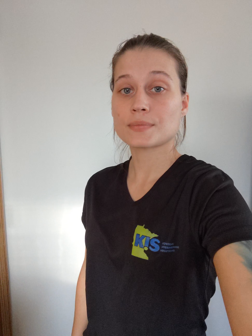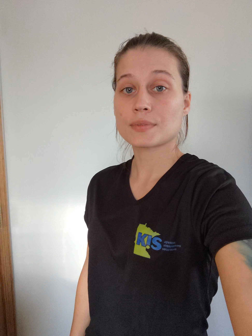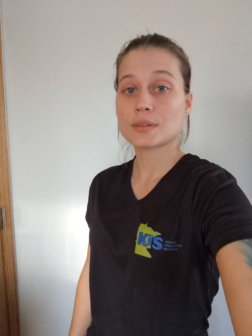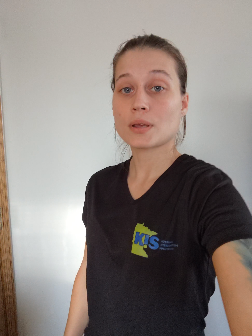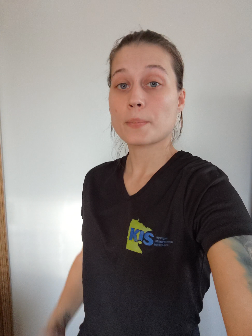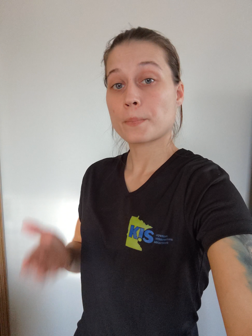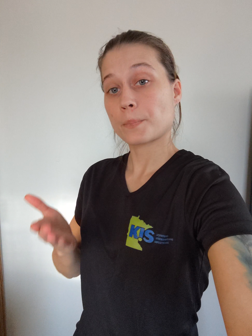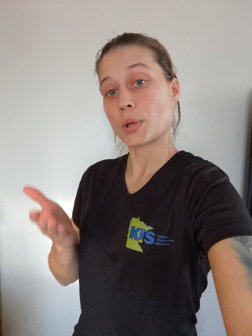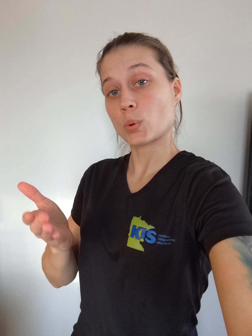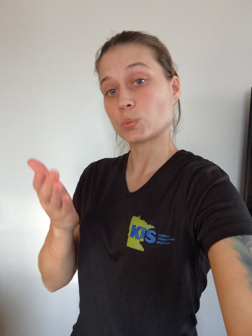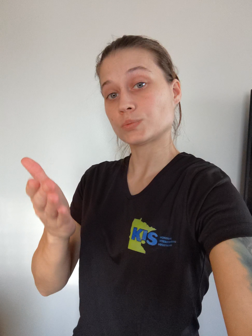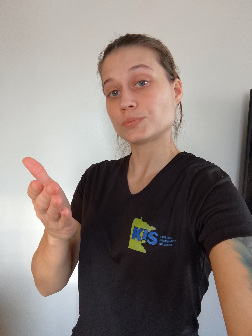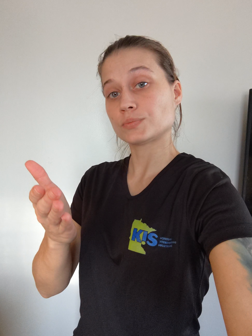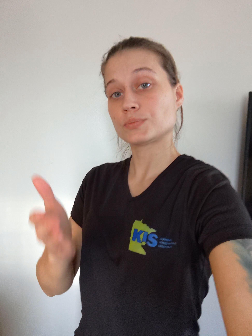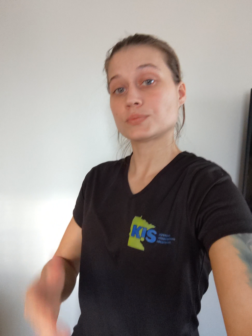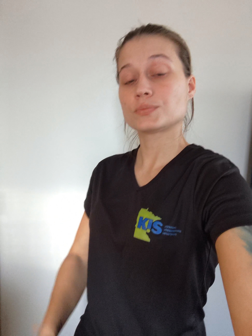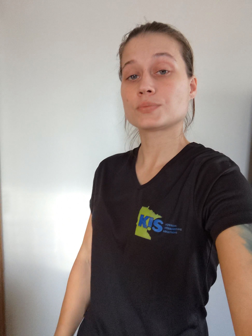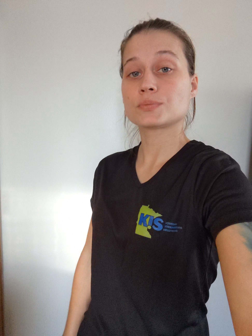boat